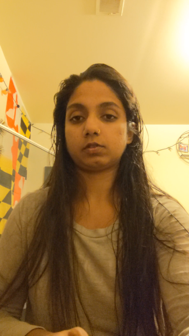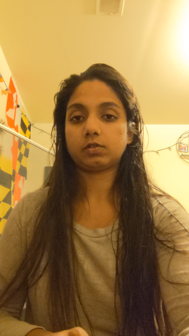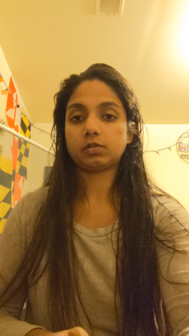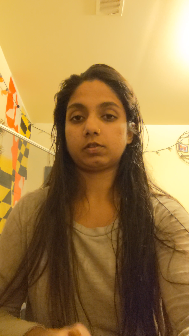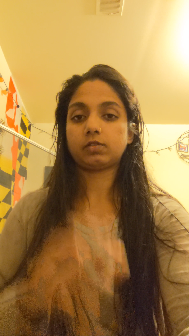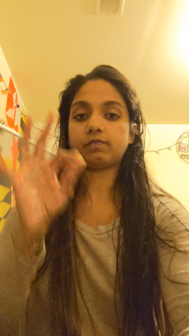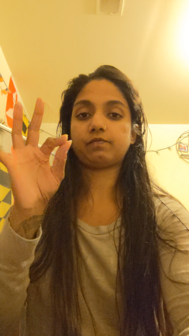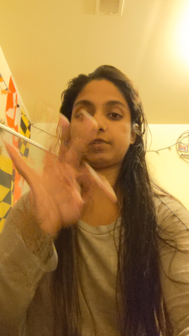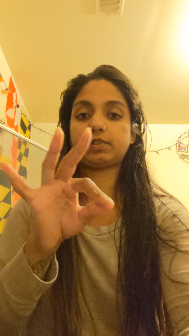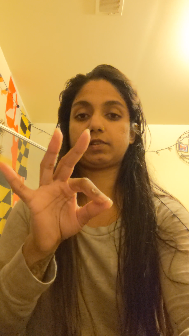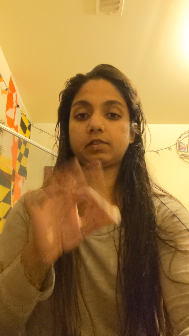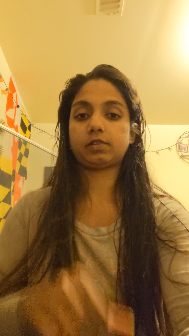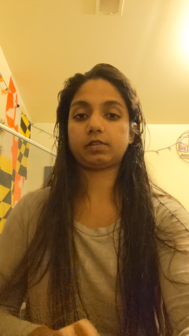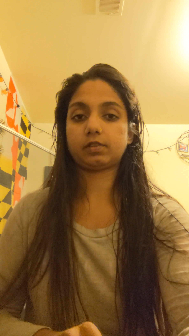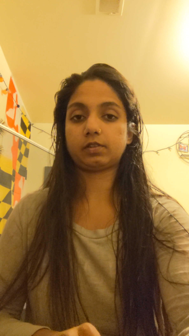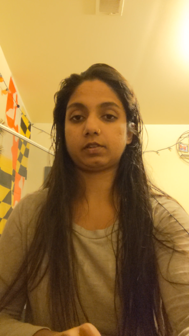fit